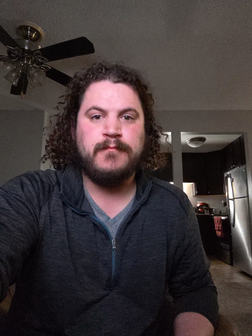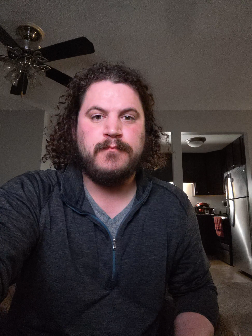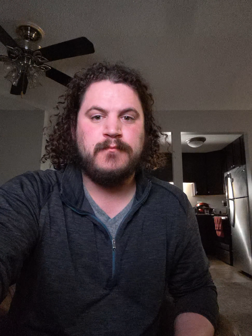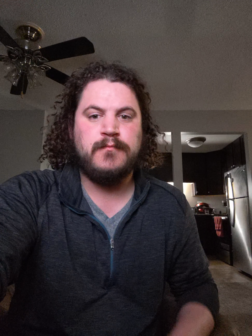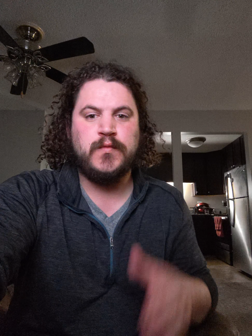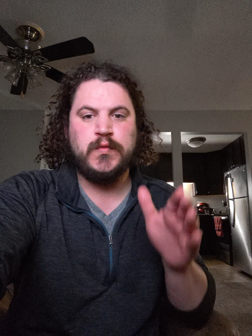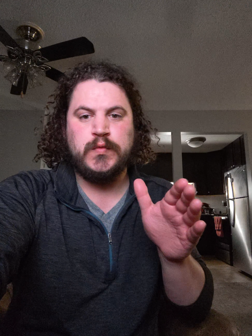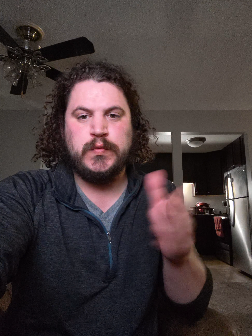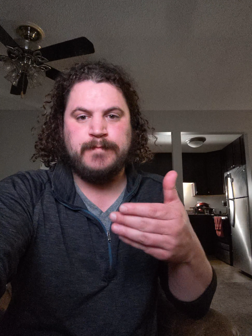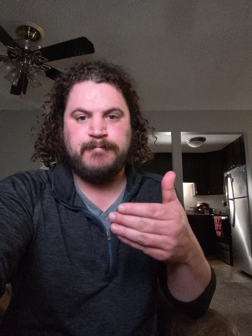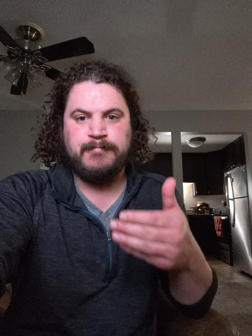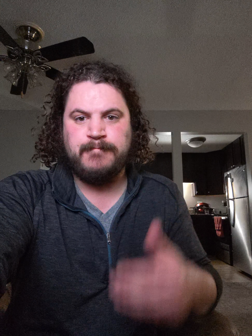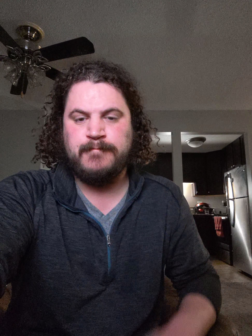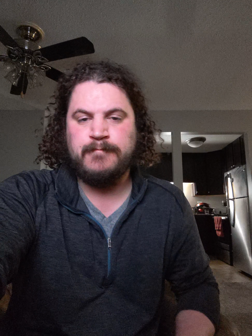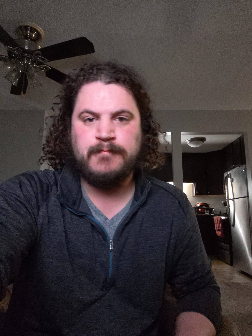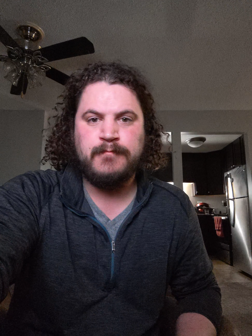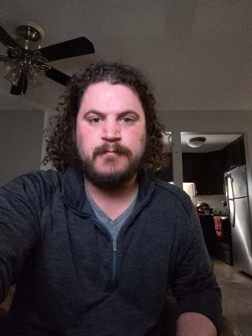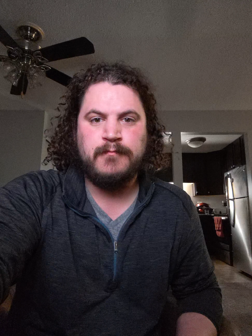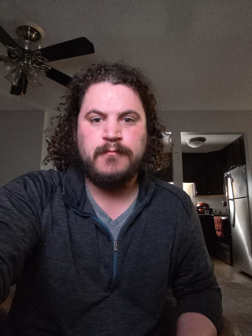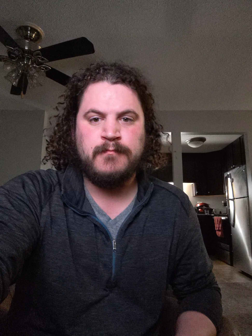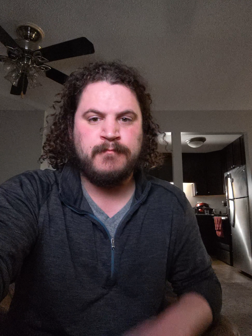room